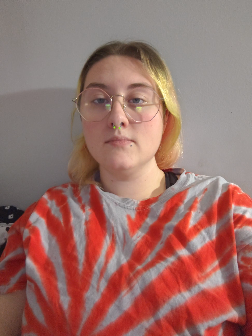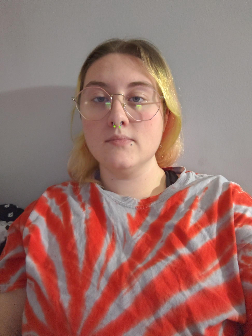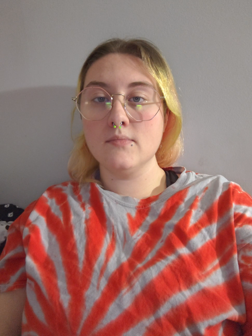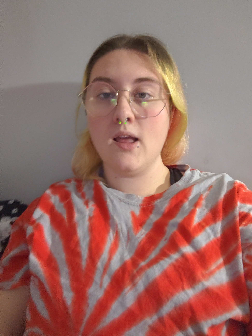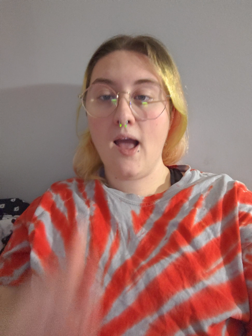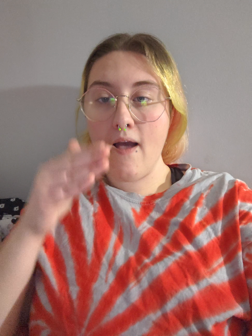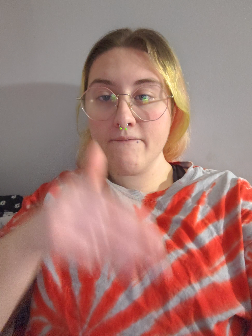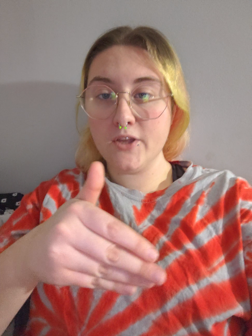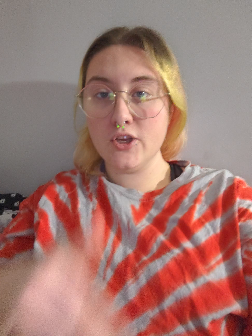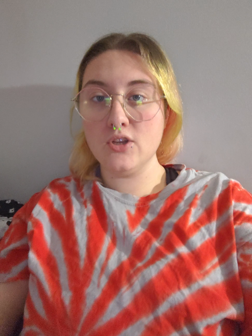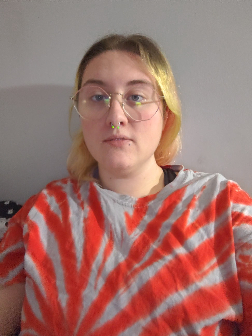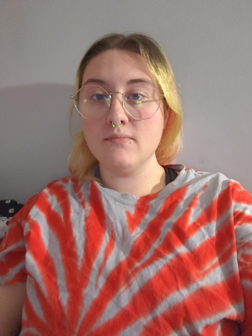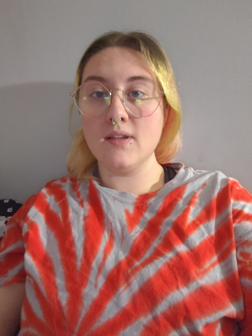after